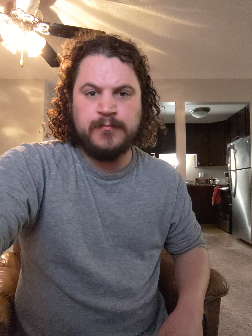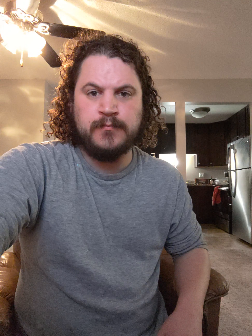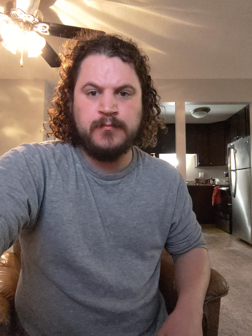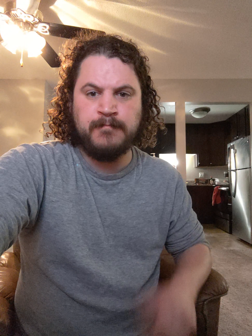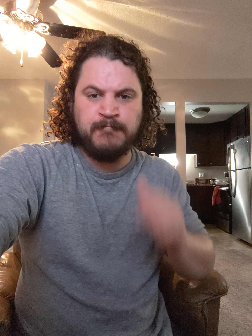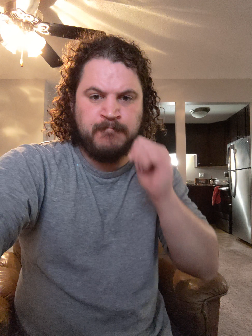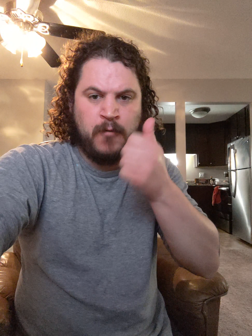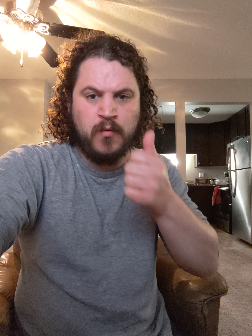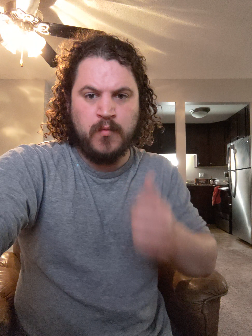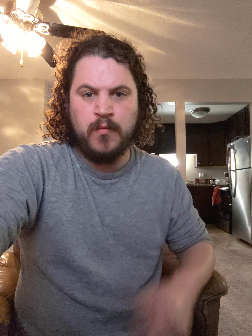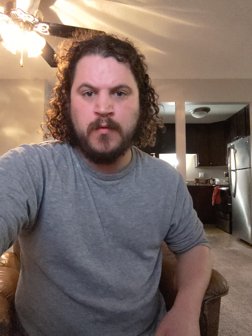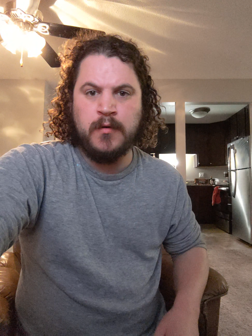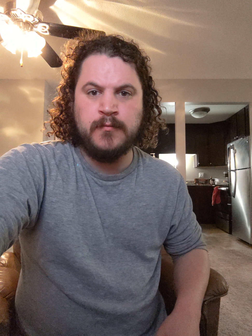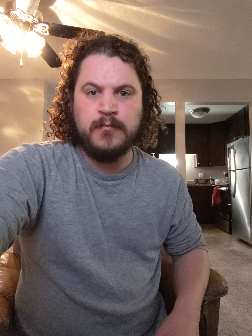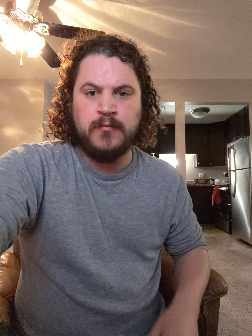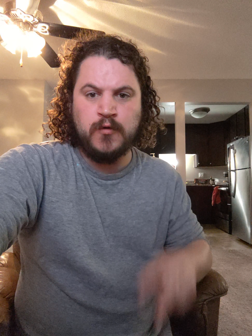tomorrow